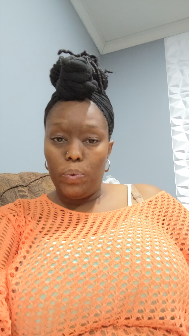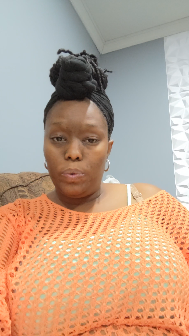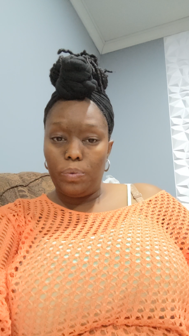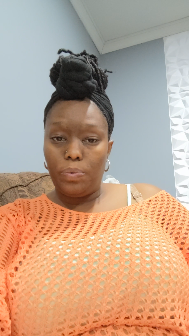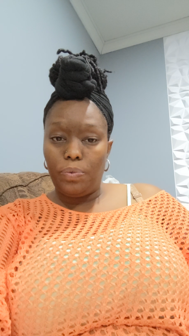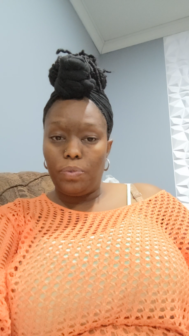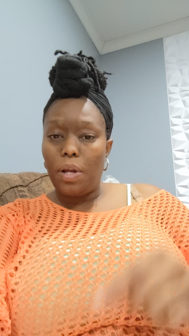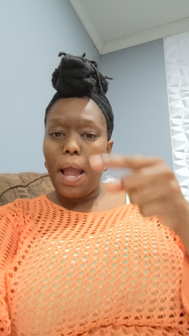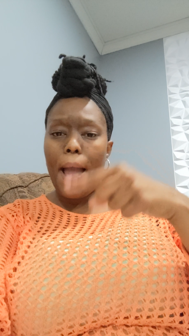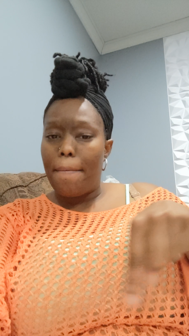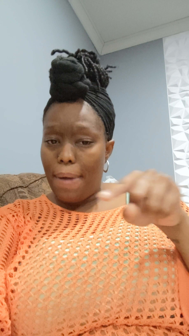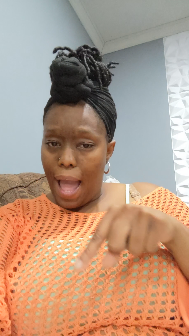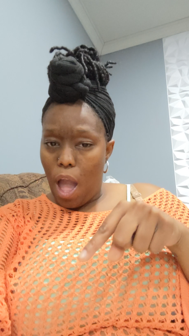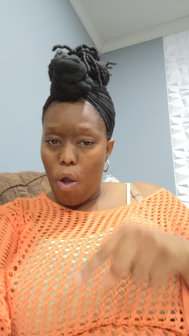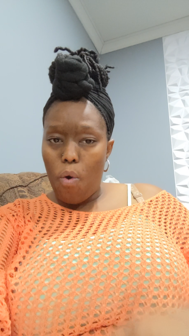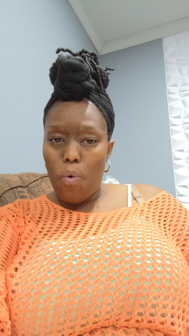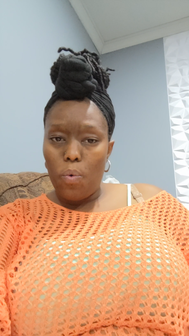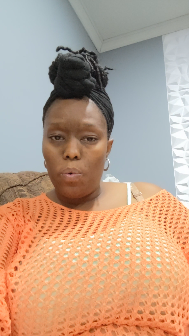about